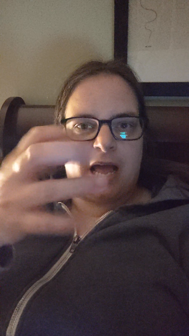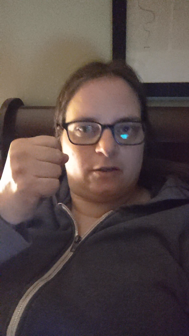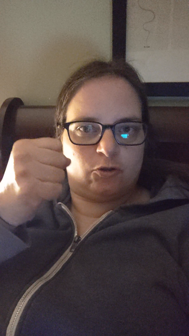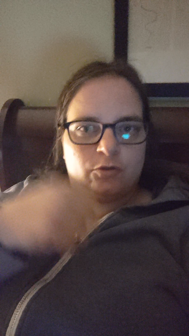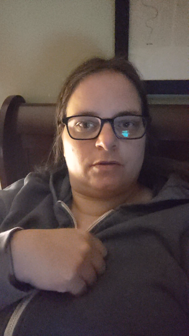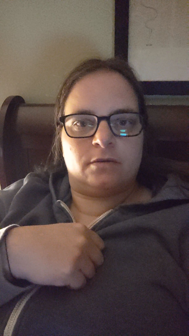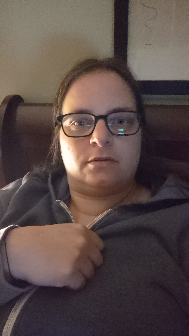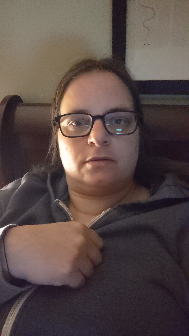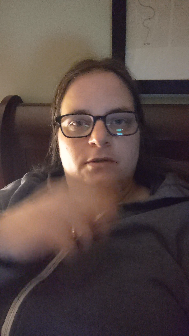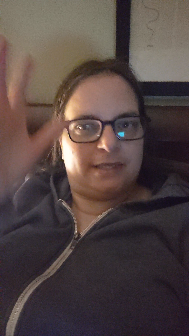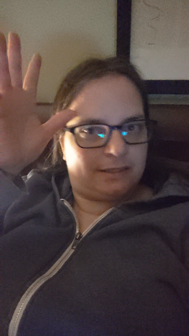deer